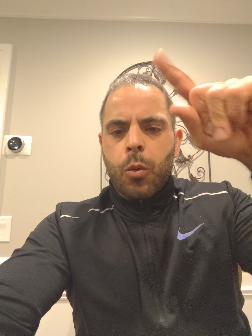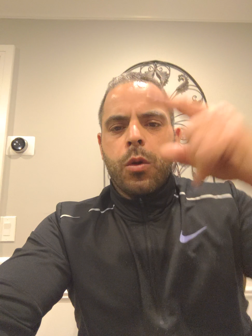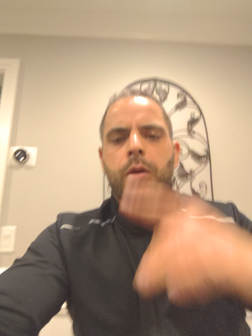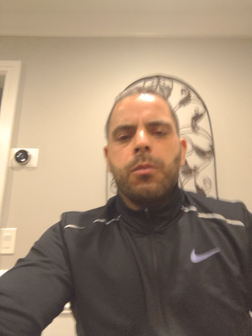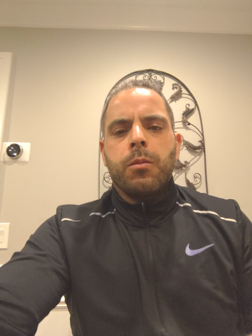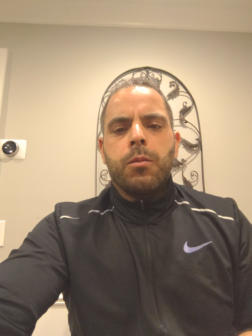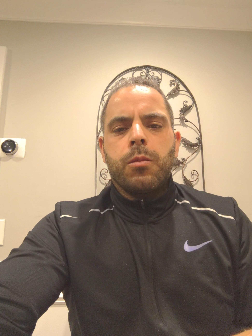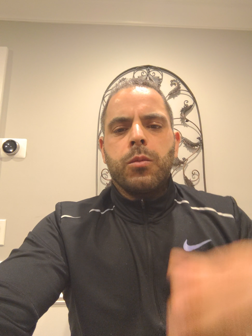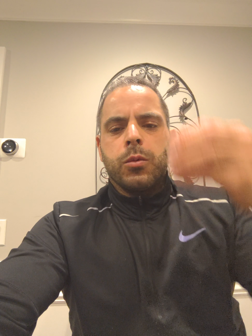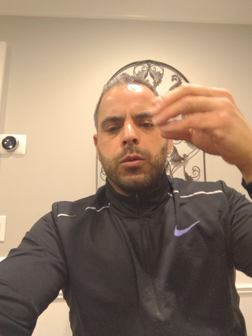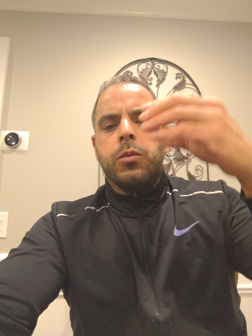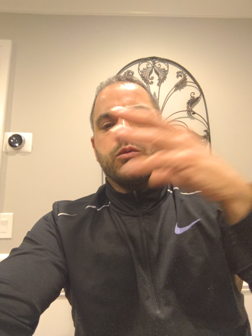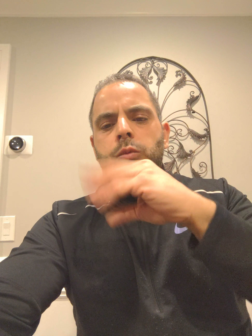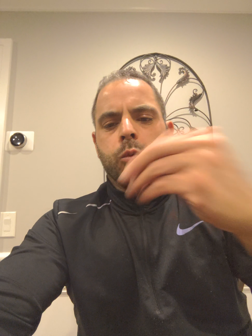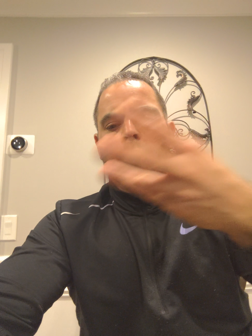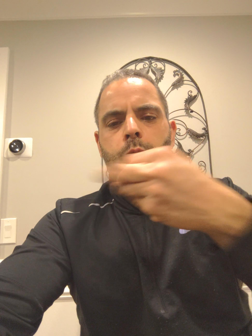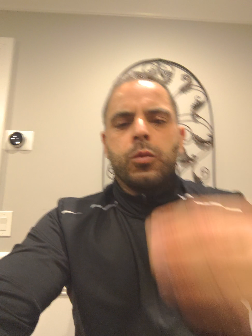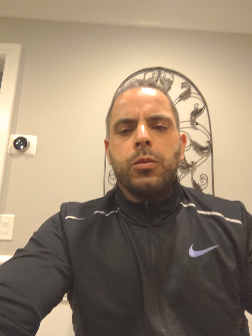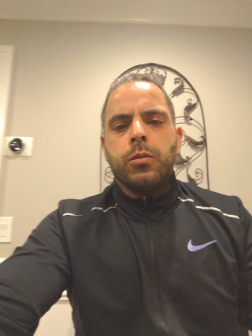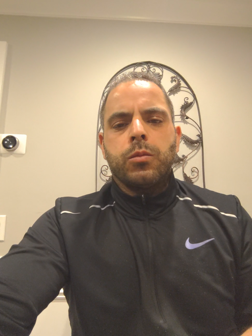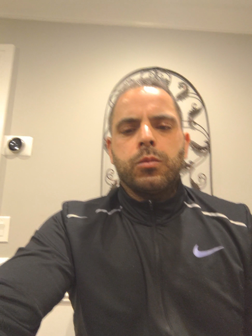story